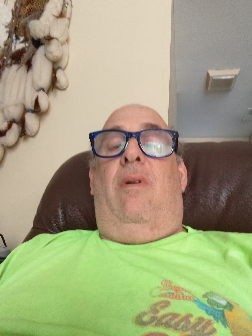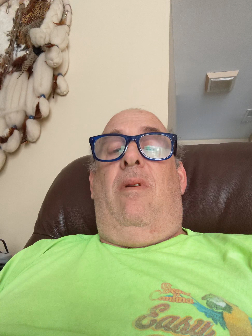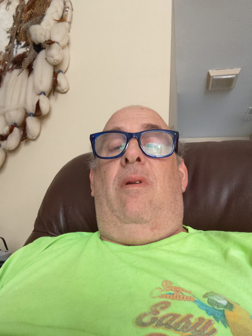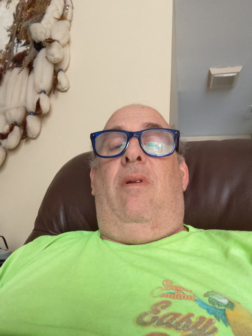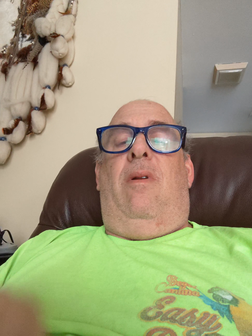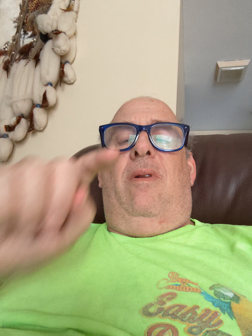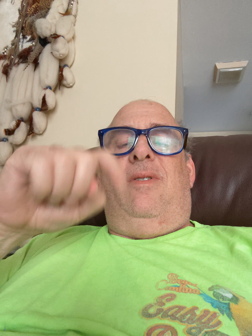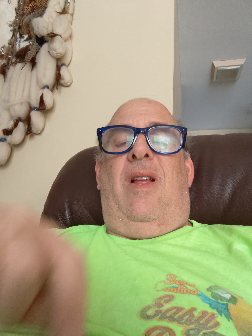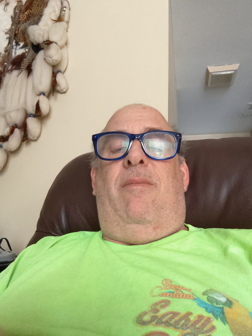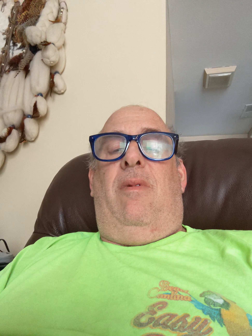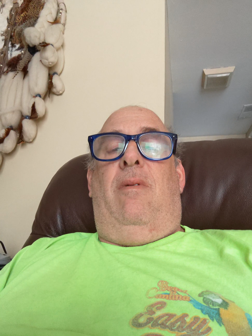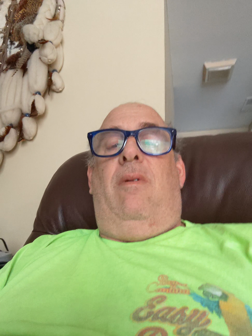time